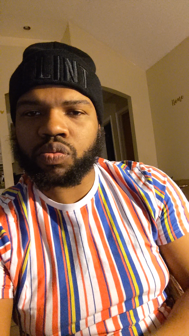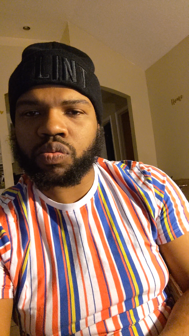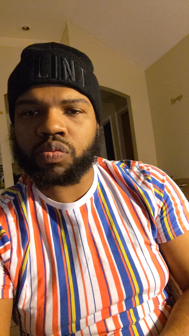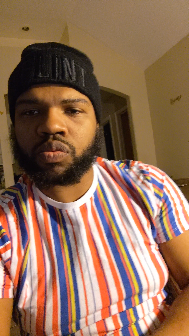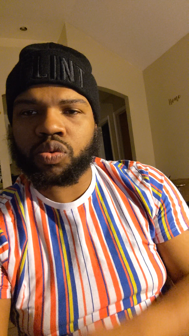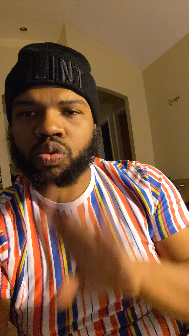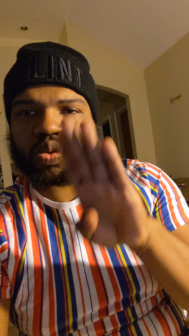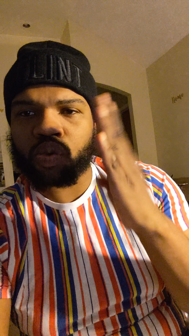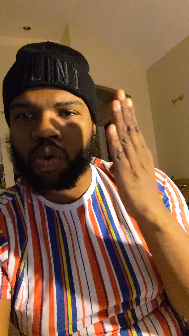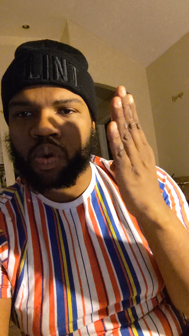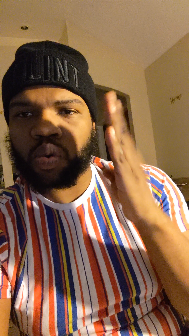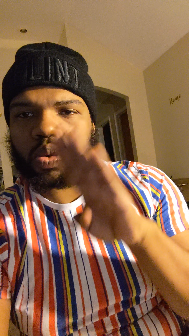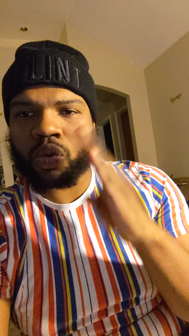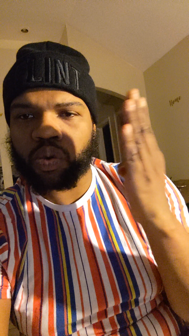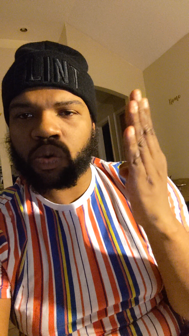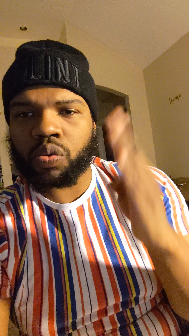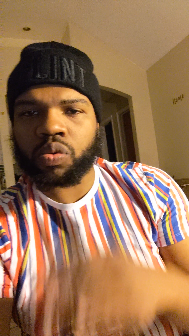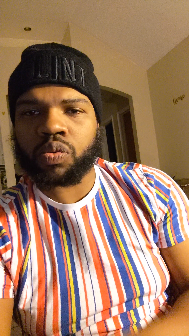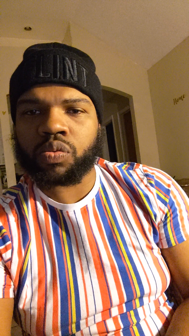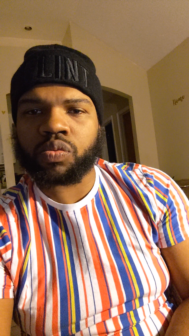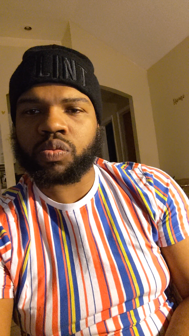door